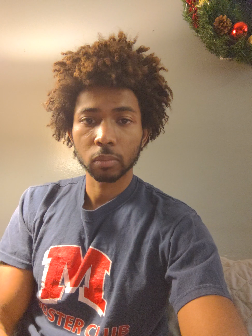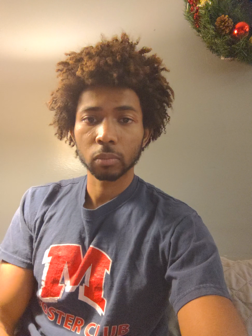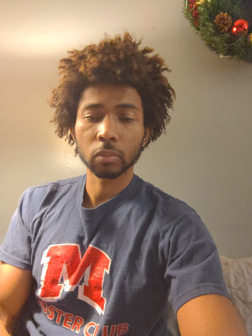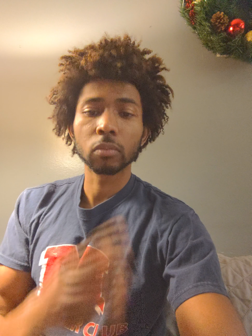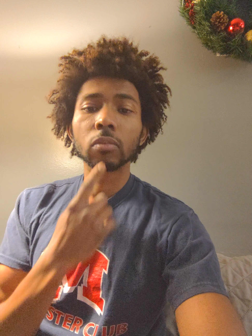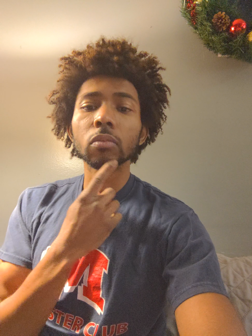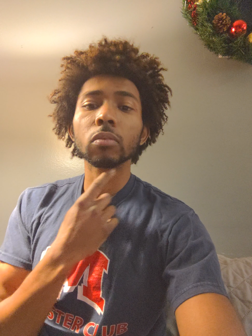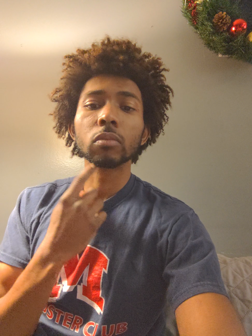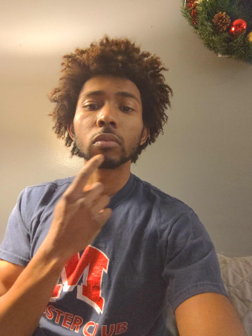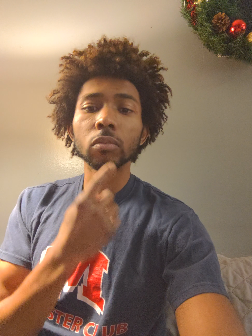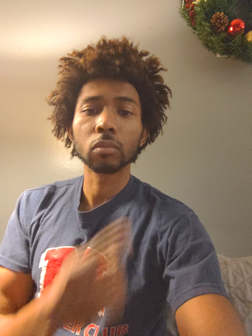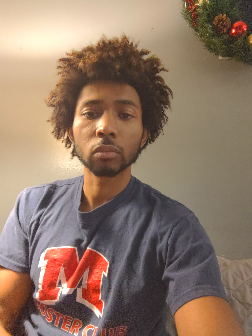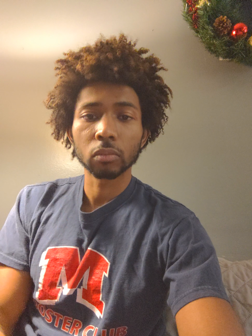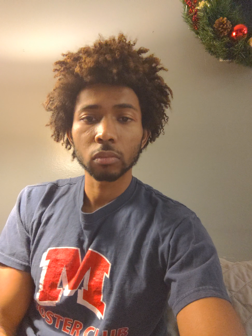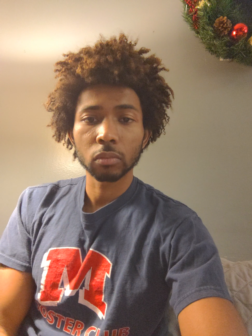chin